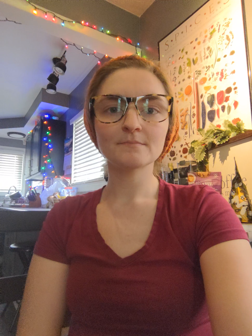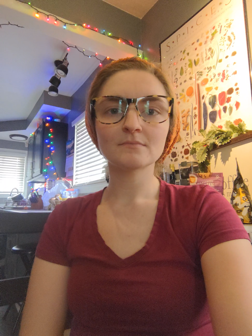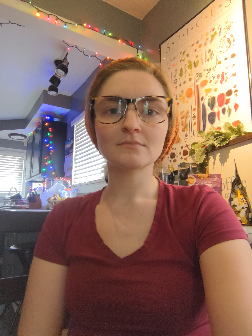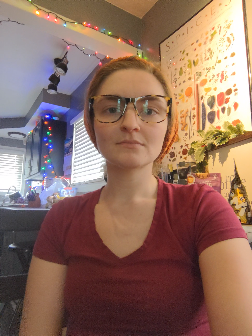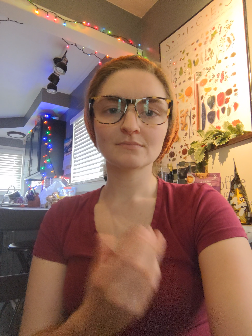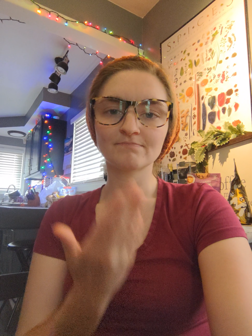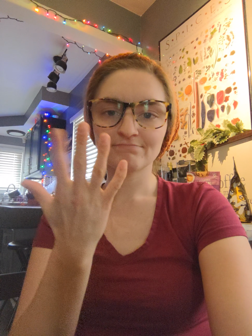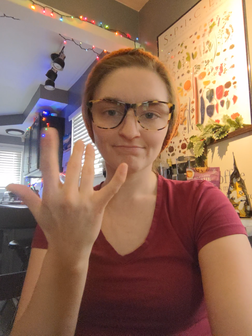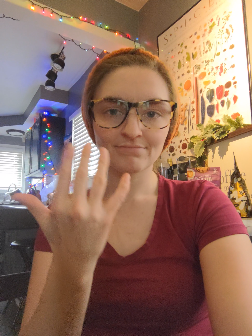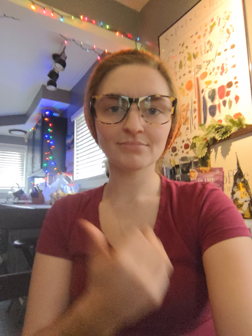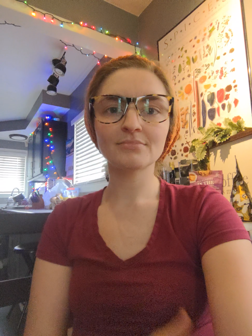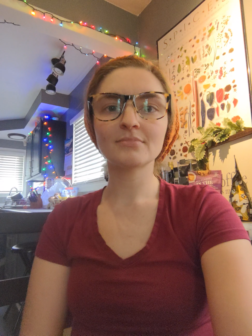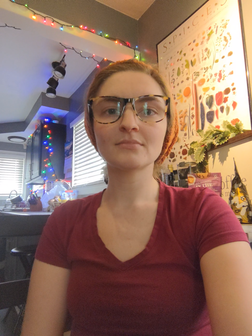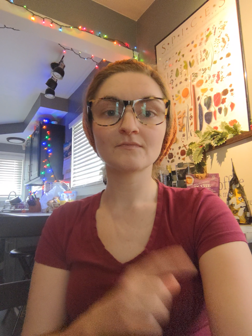mitten